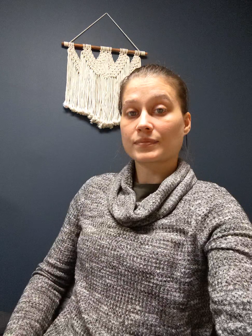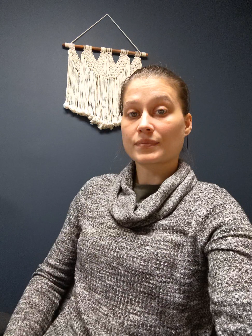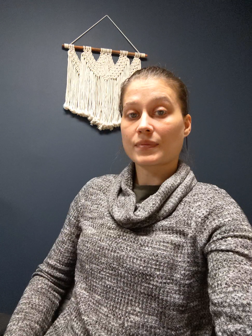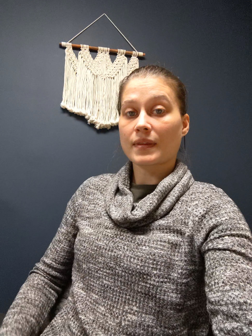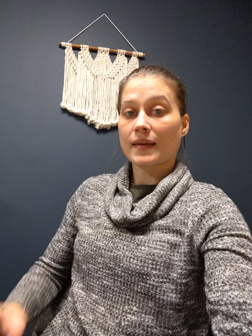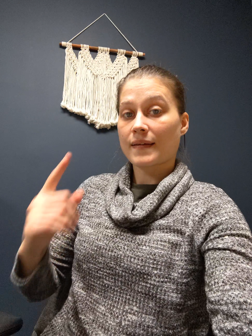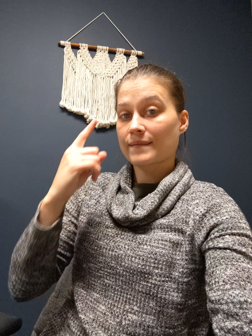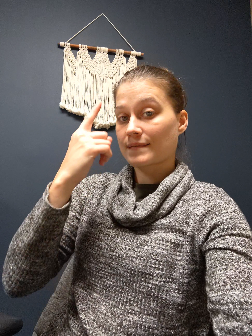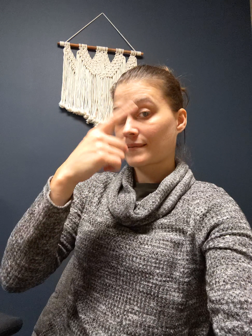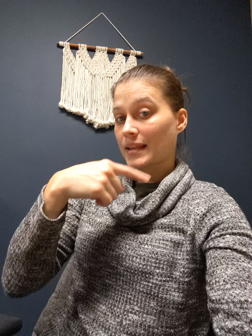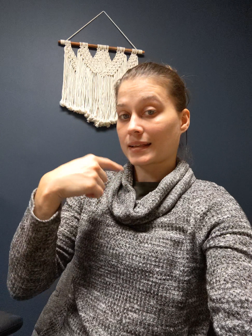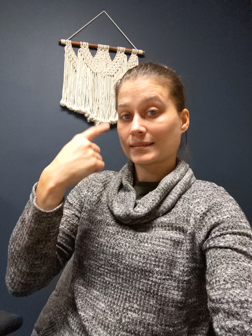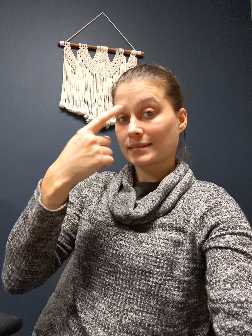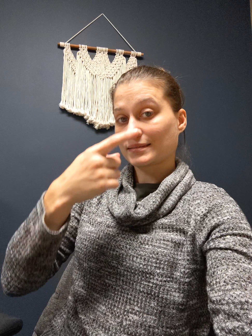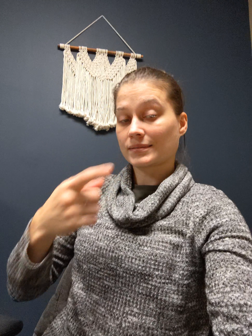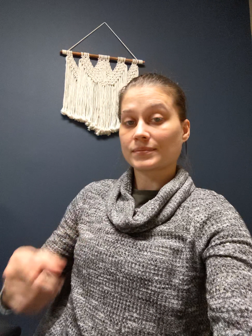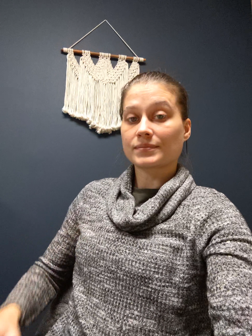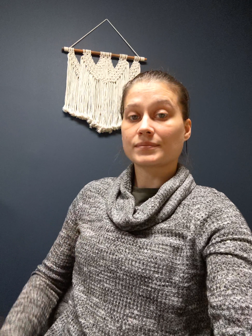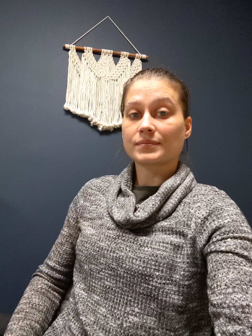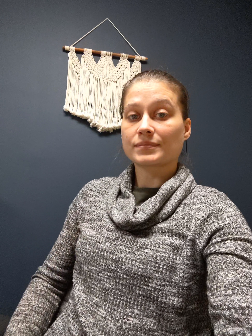face